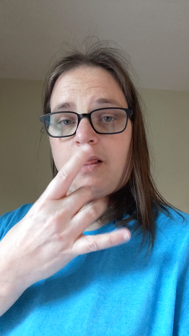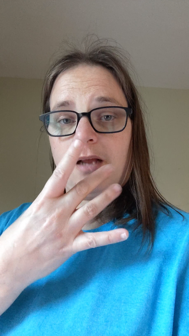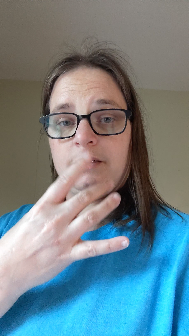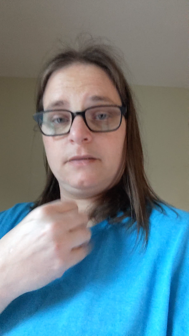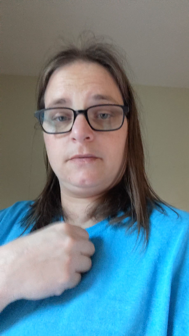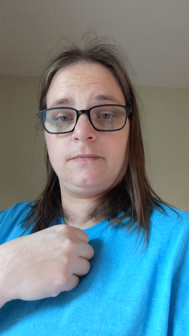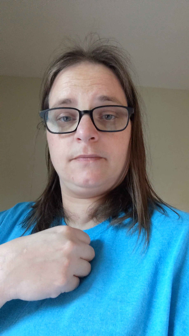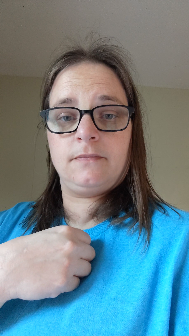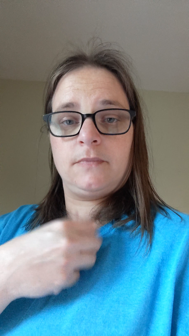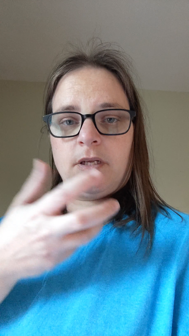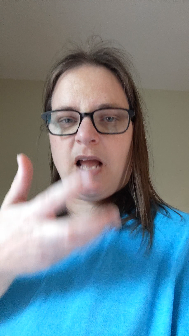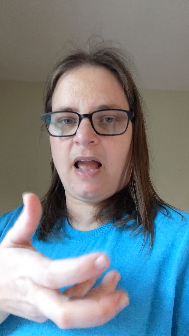heavy